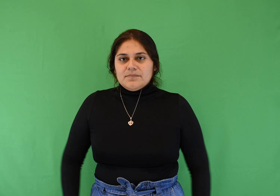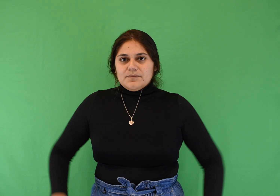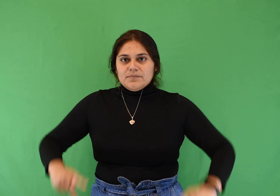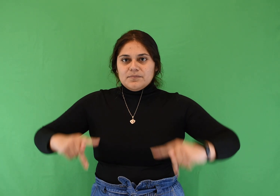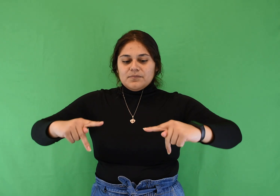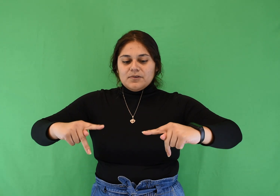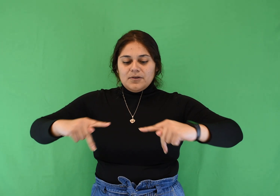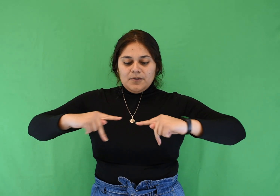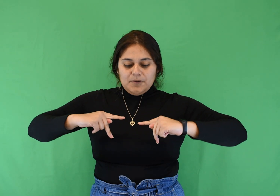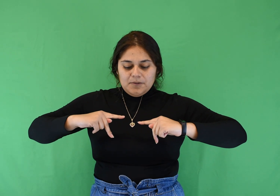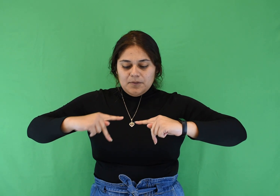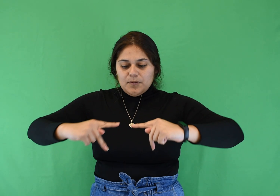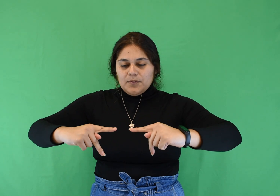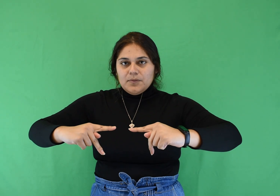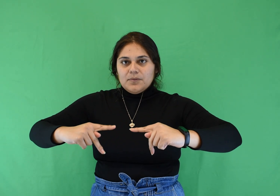pulmones